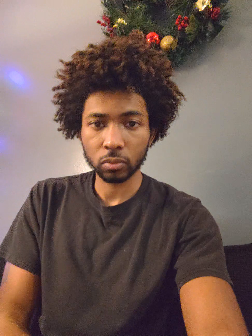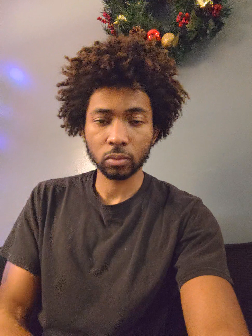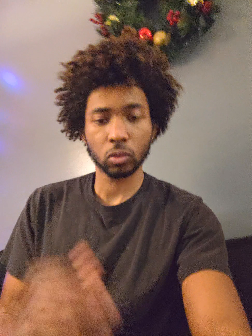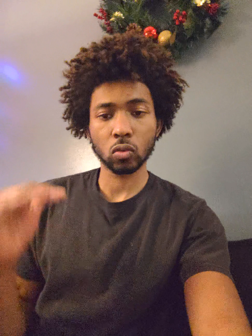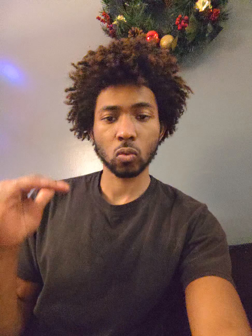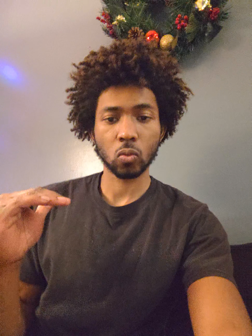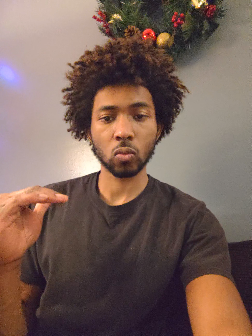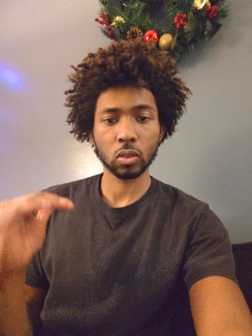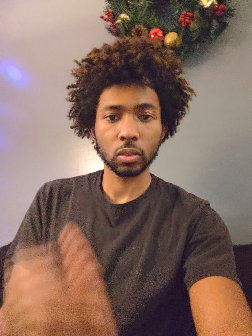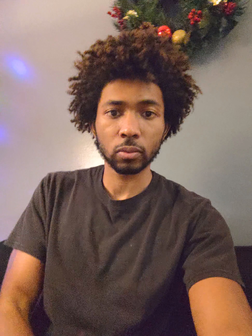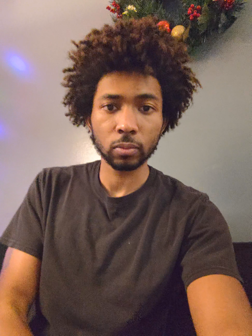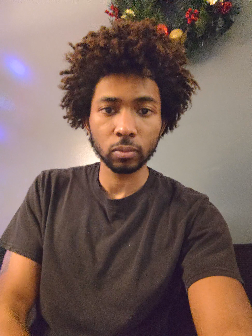child